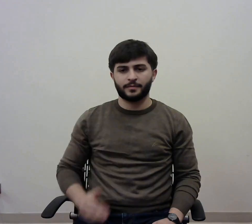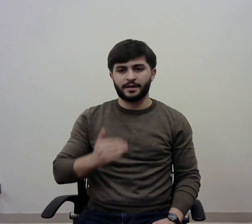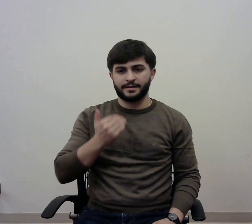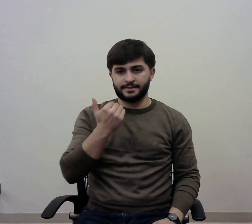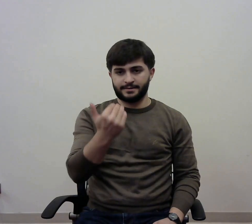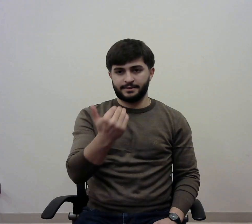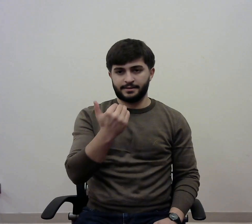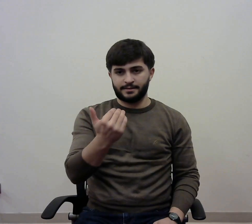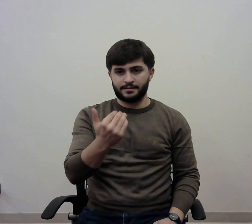siz